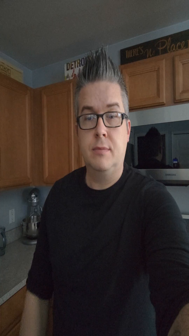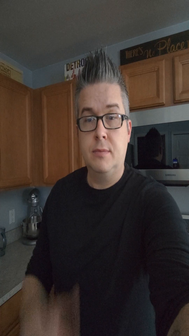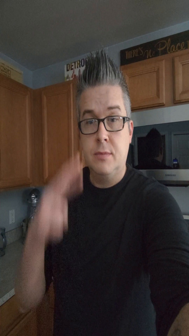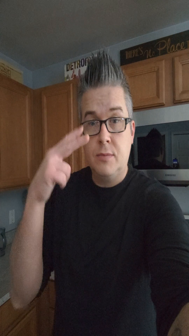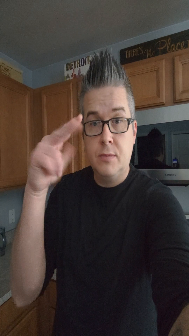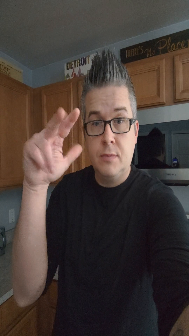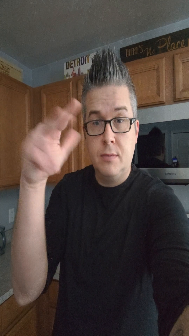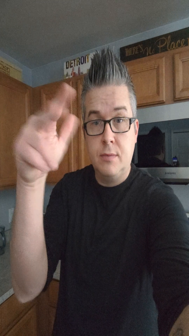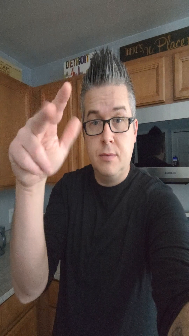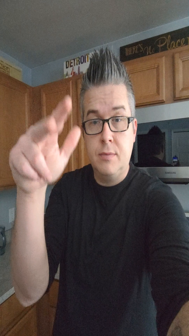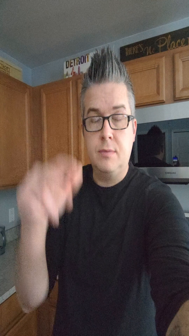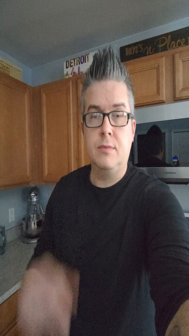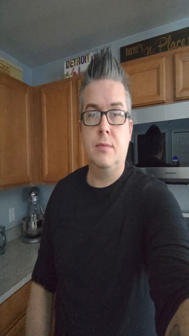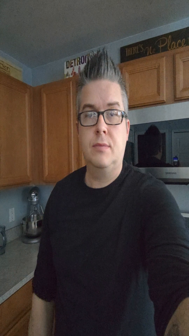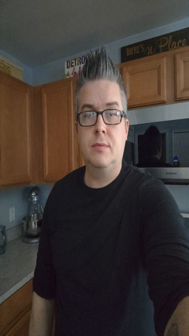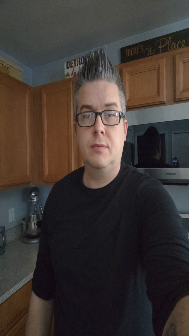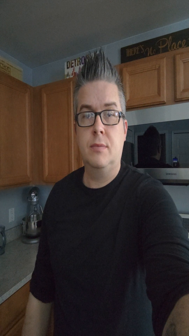helicopter